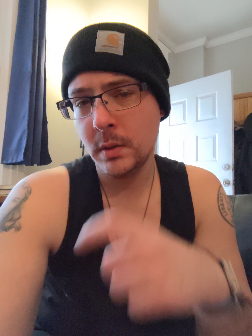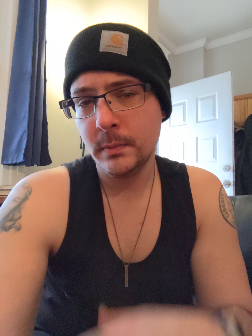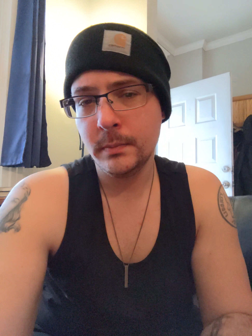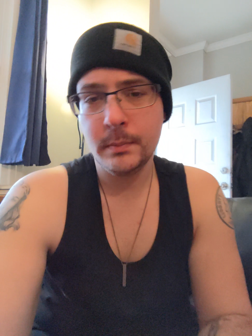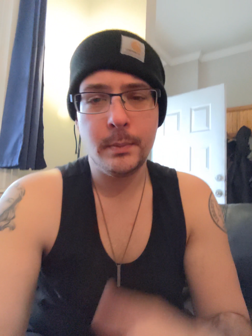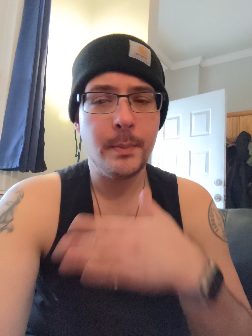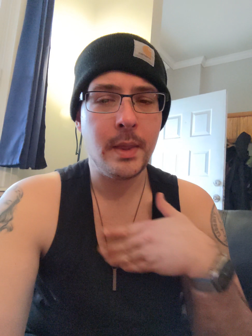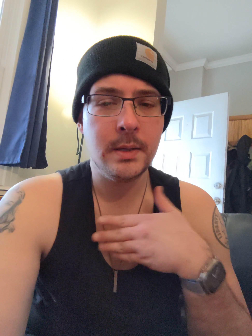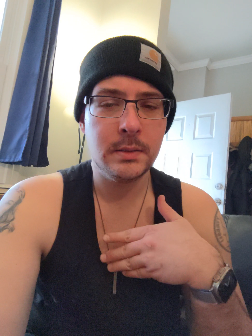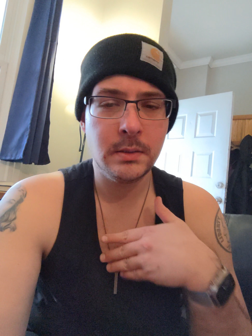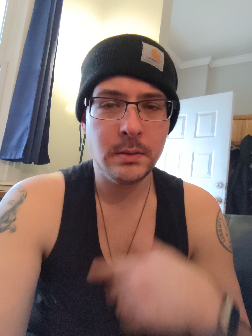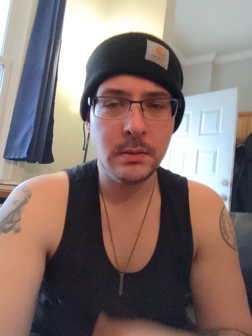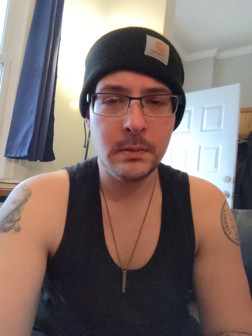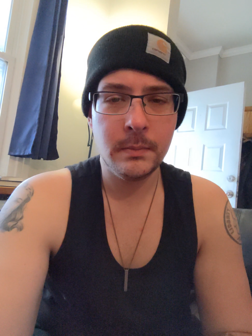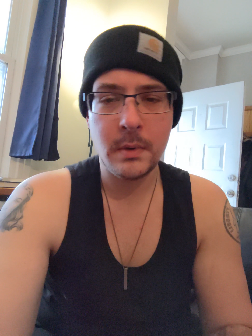please